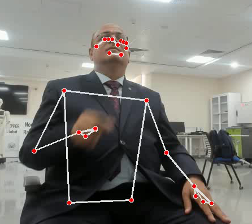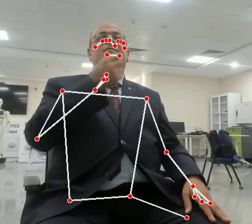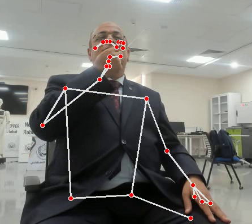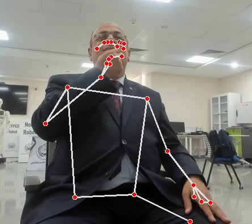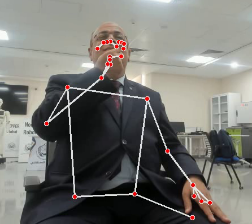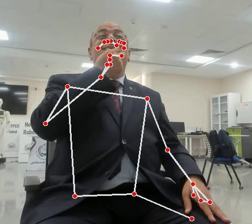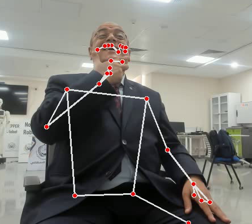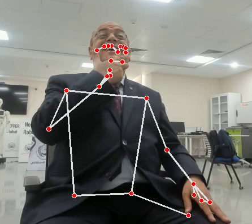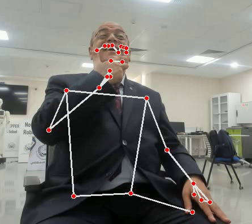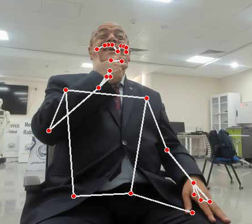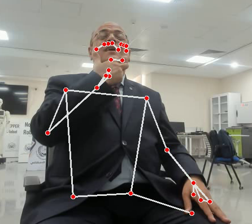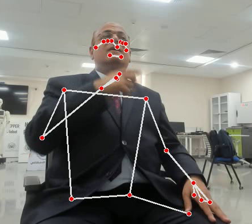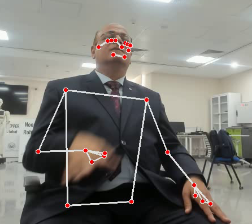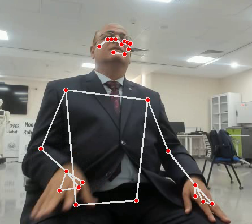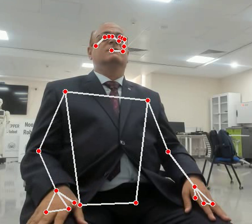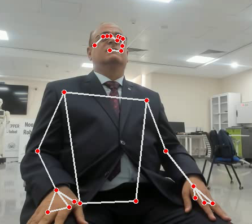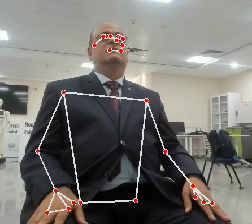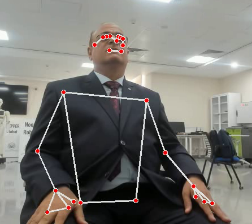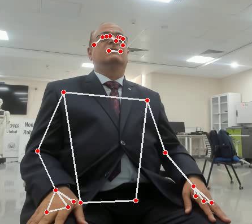yadhk